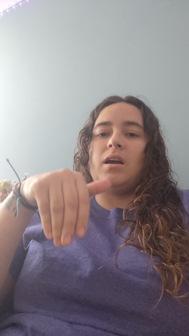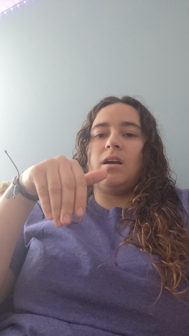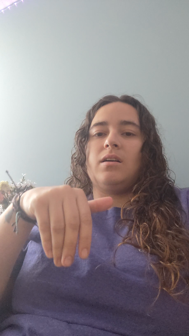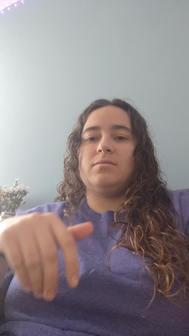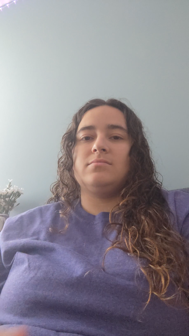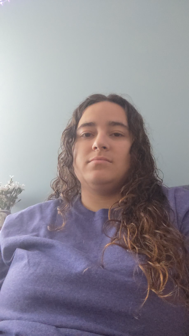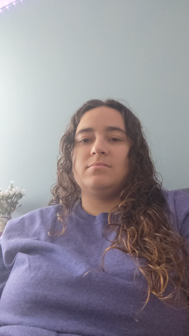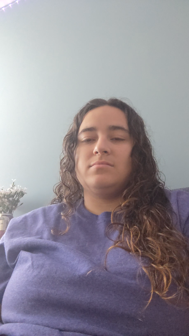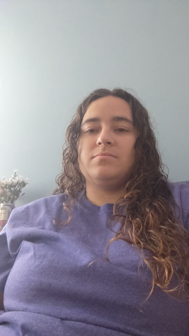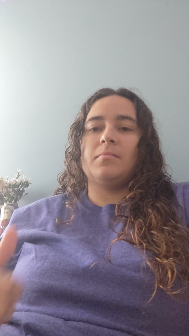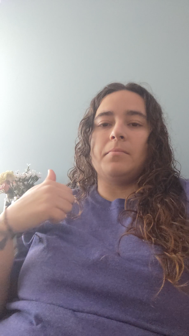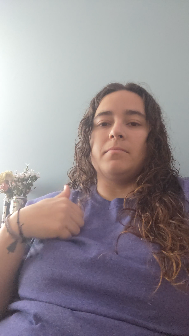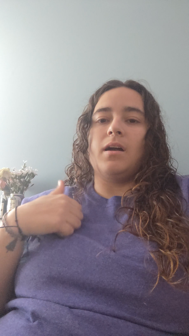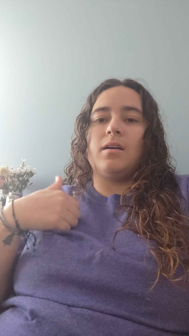bathtub